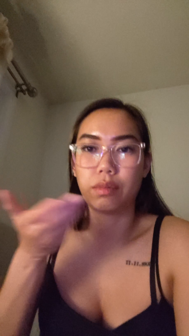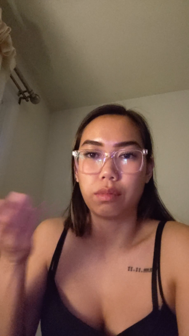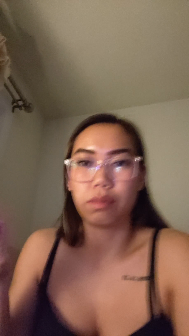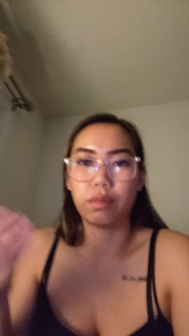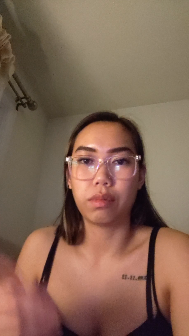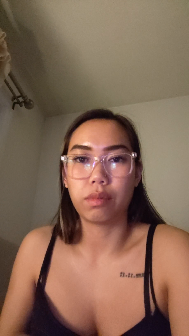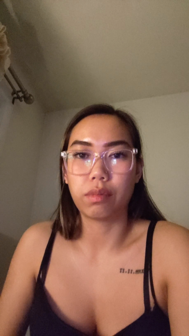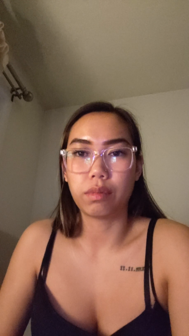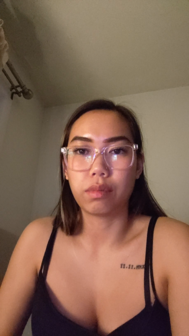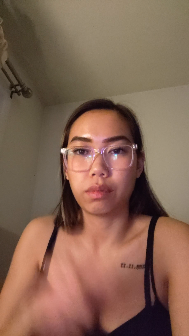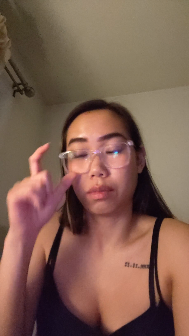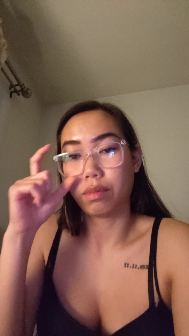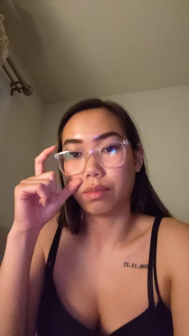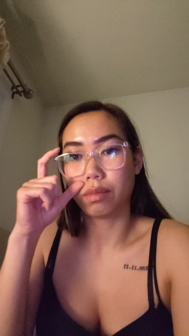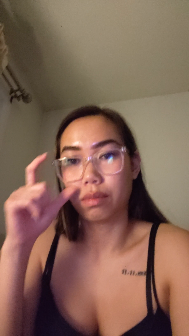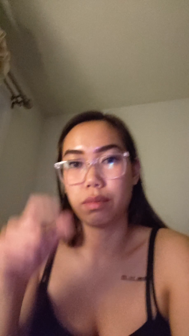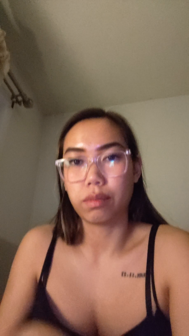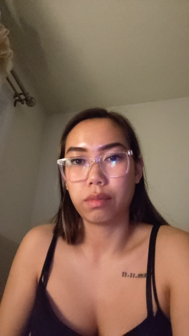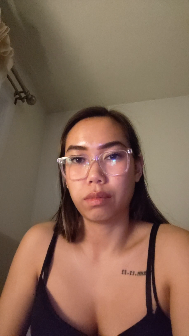glasses